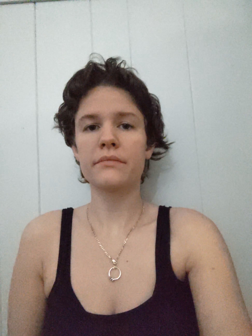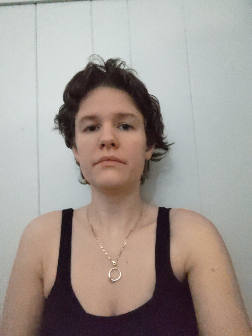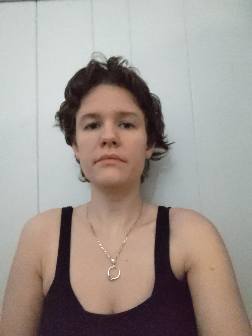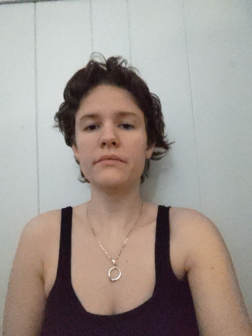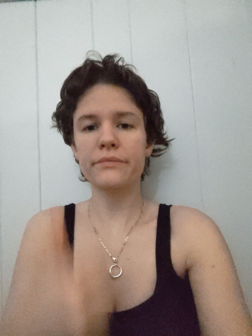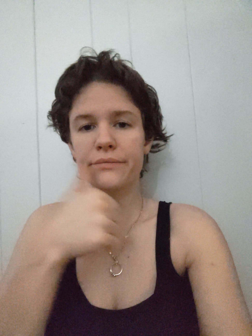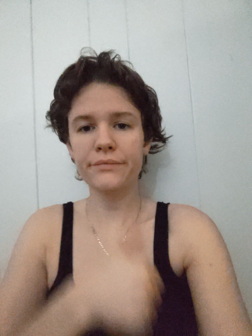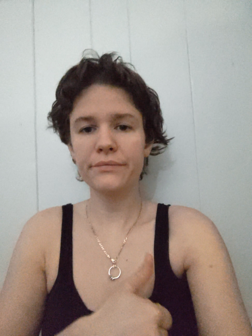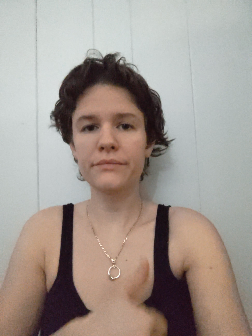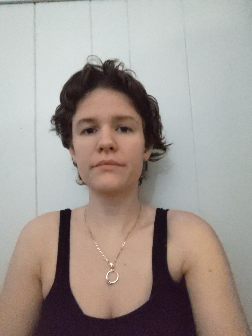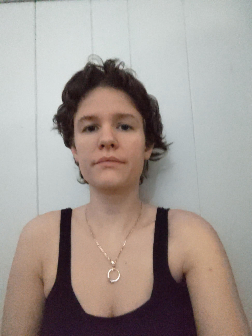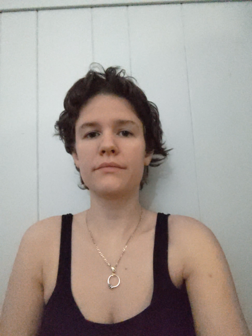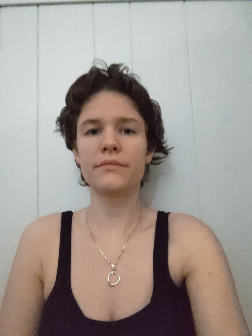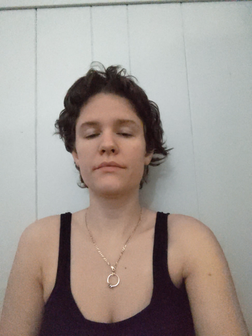girl